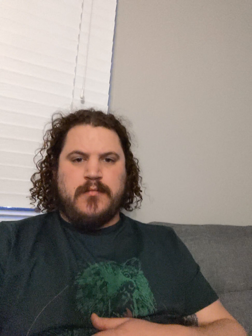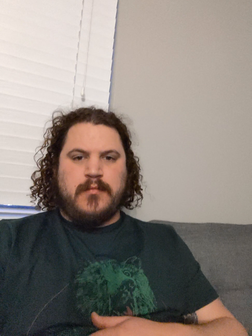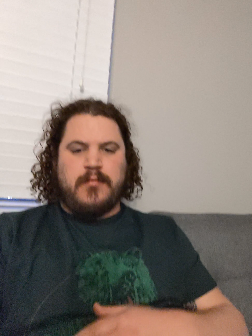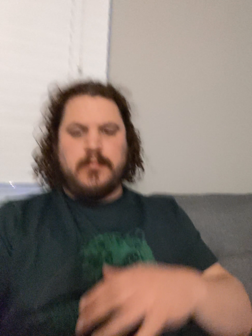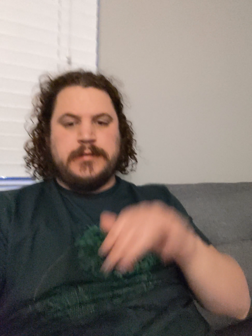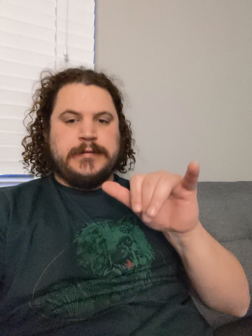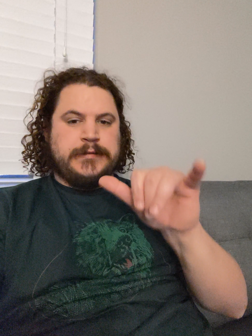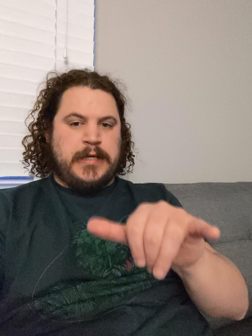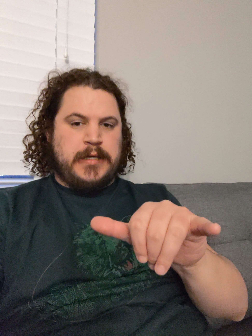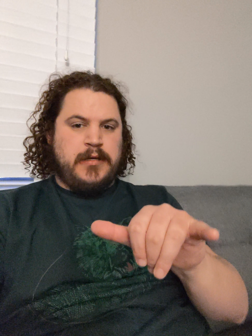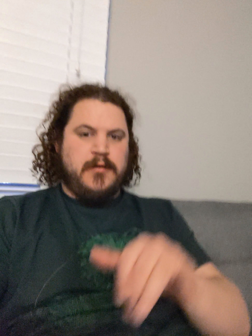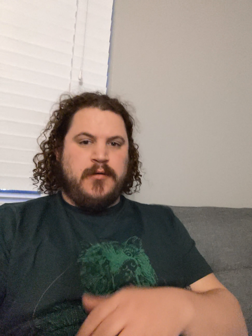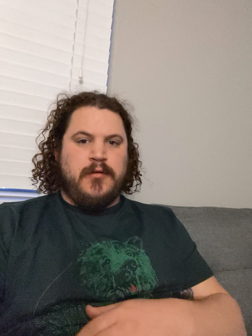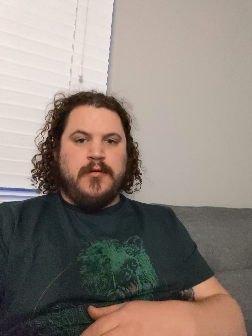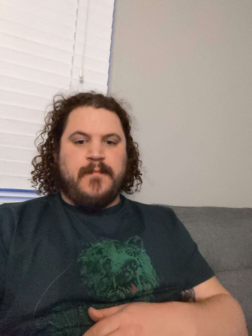stay